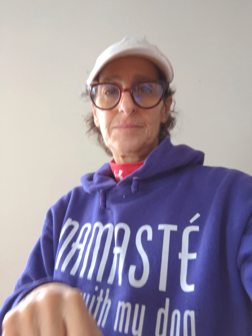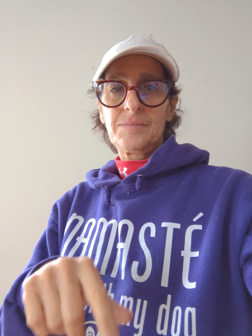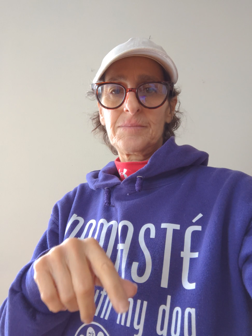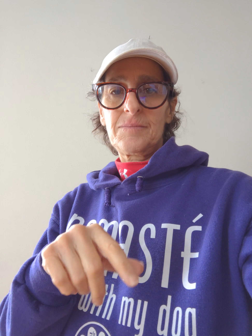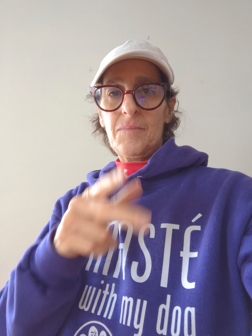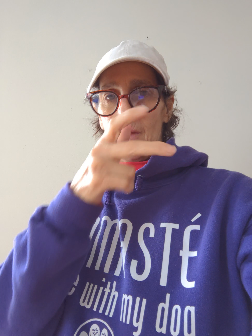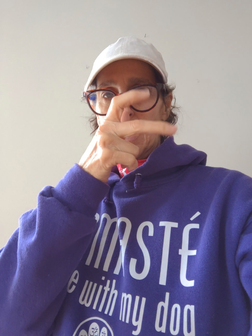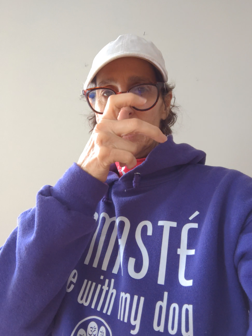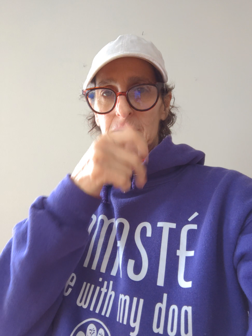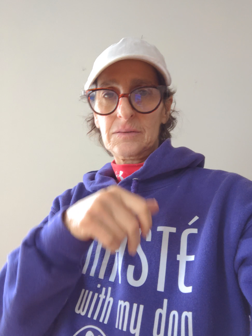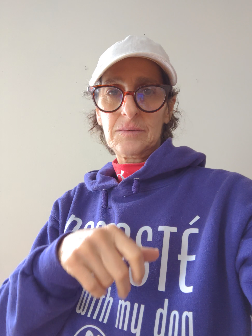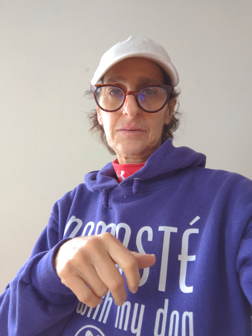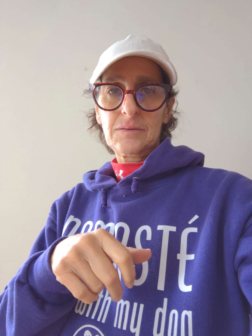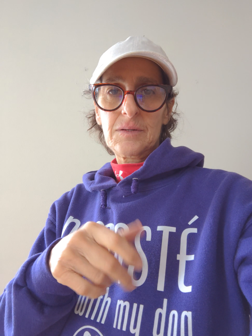bug